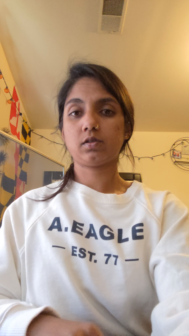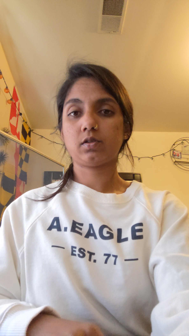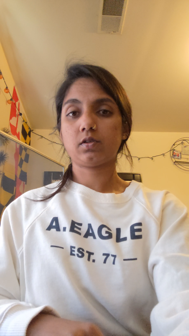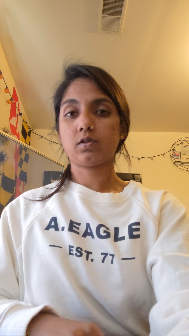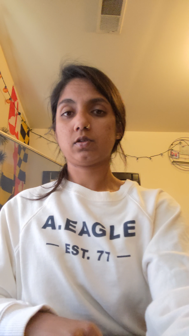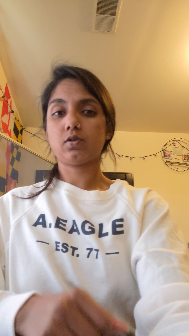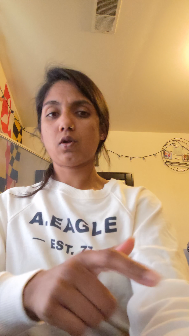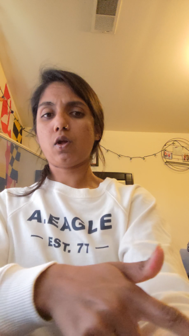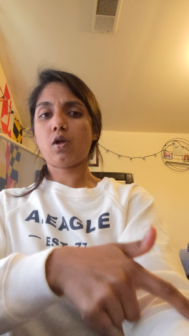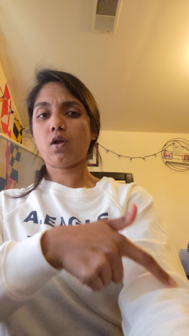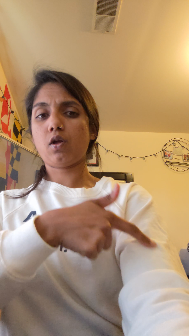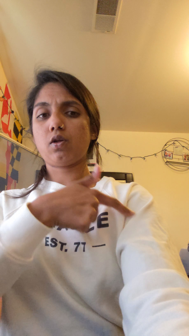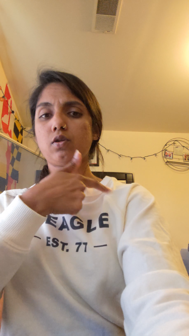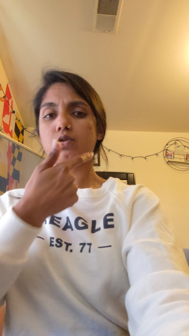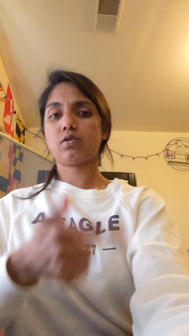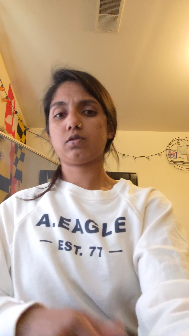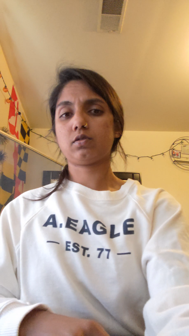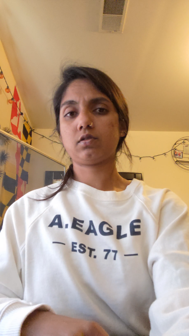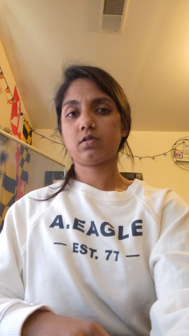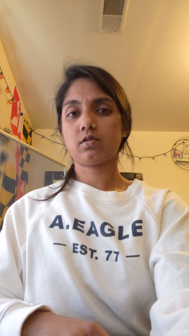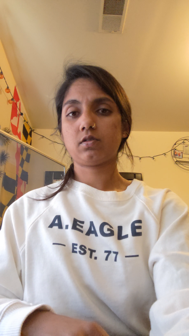long